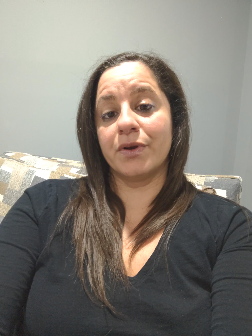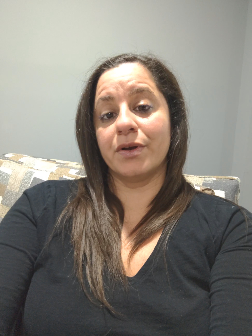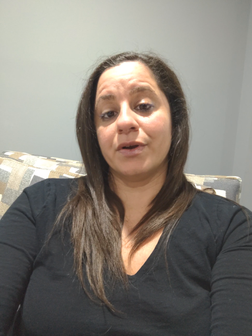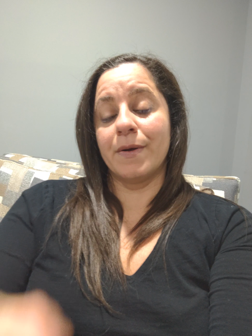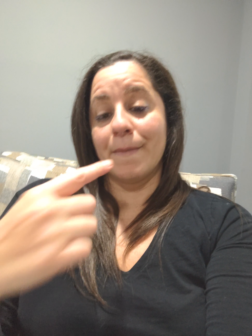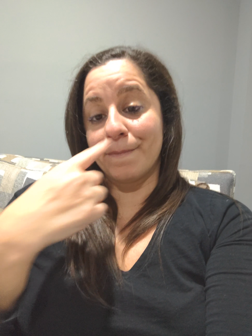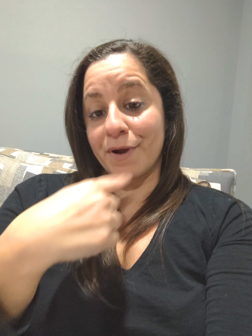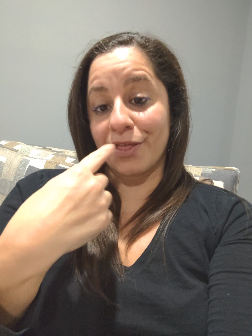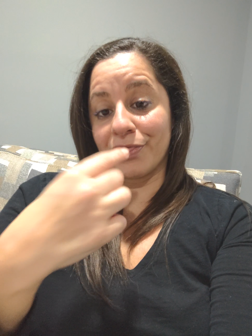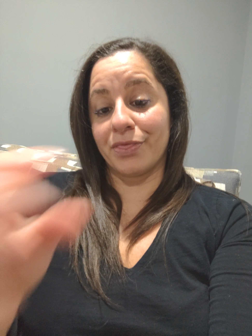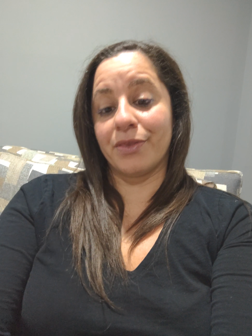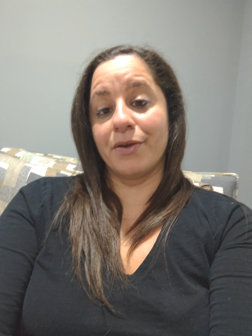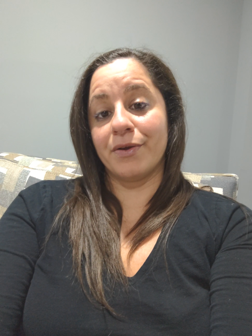mouth